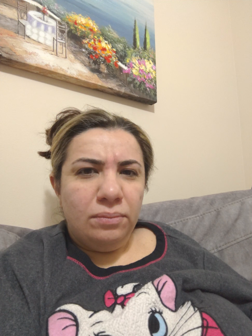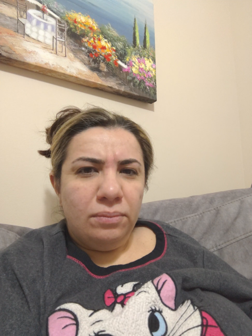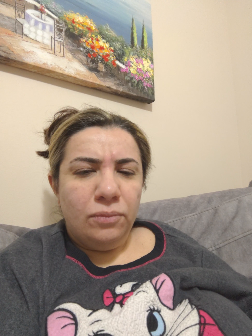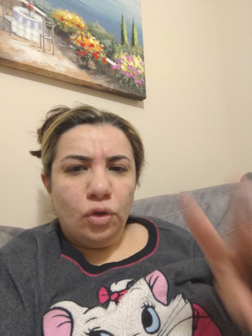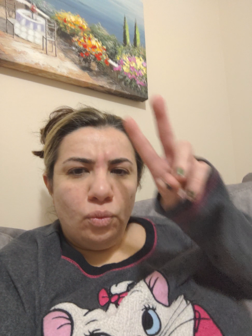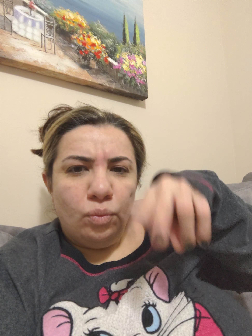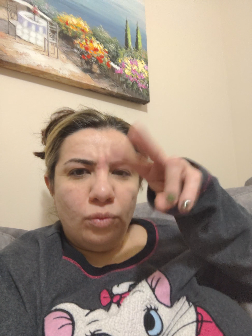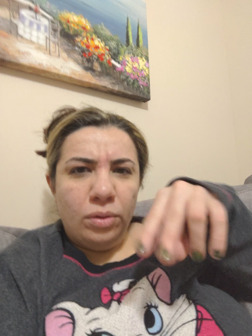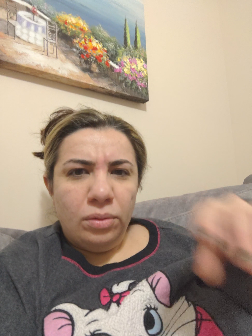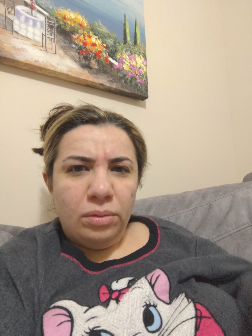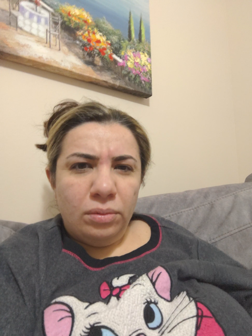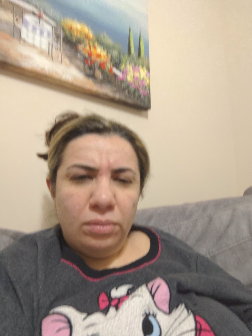read